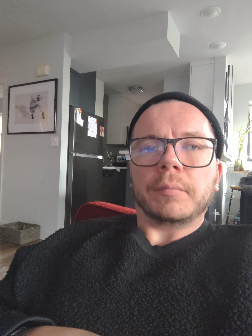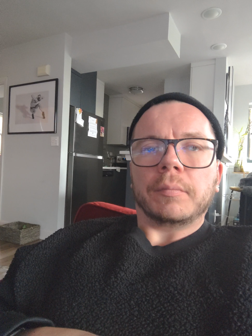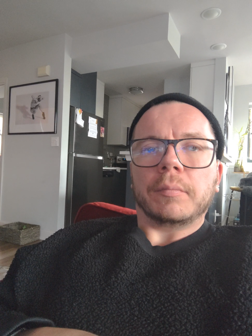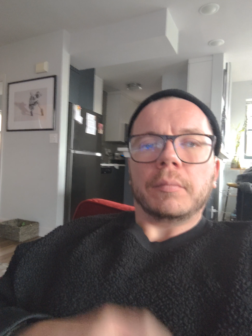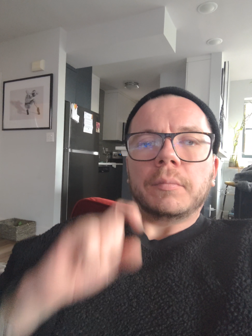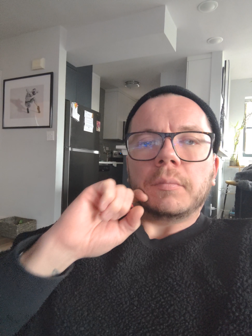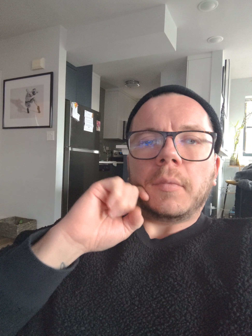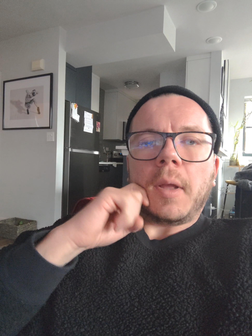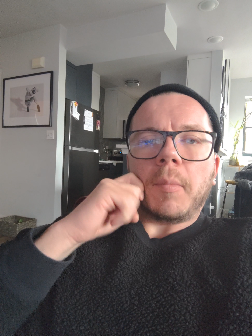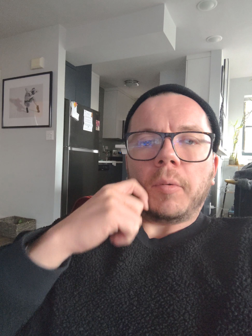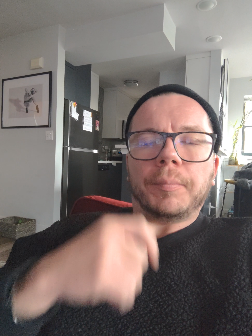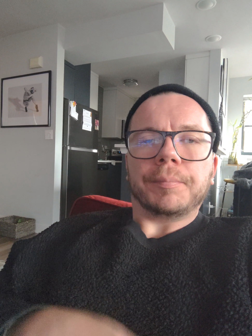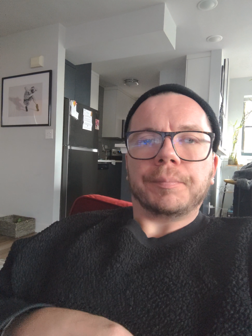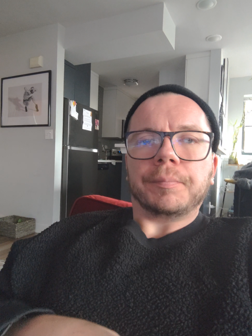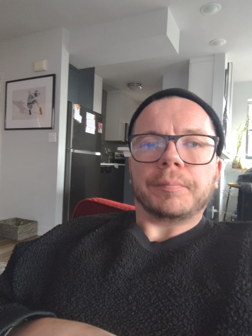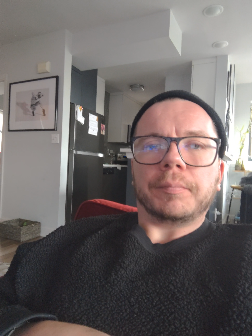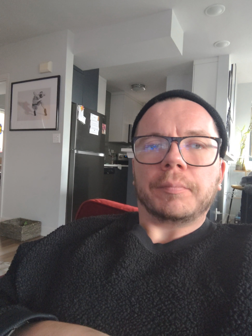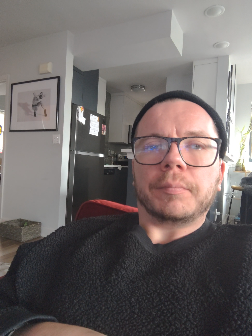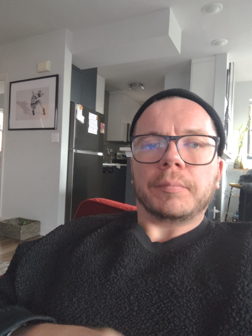apple